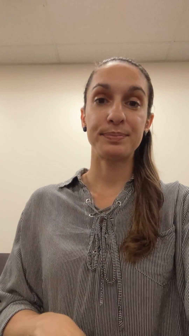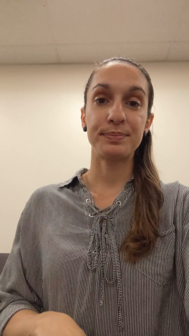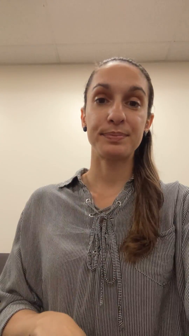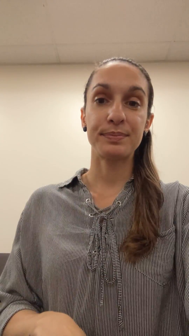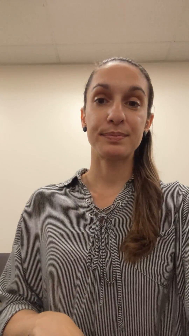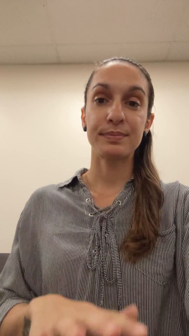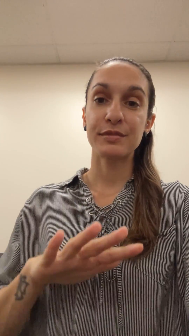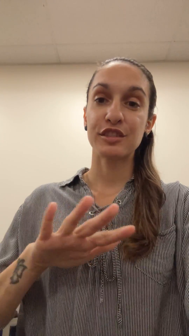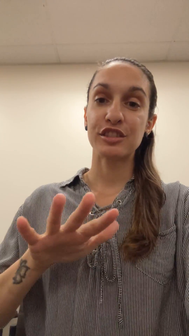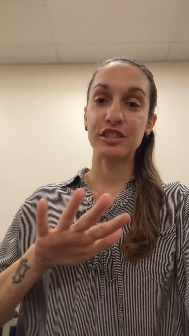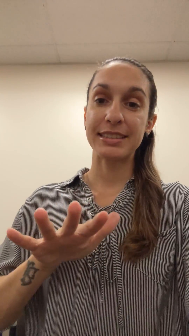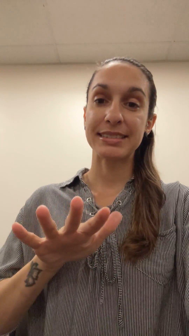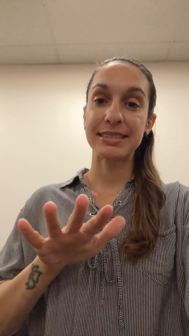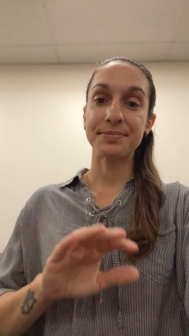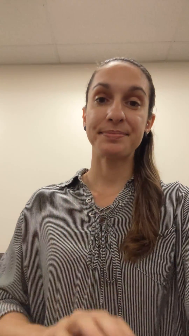cheese